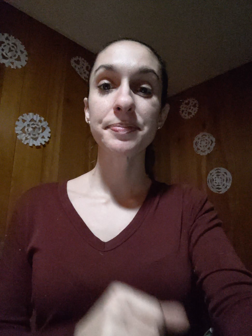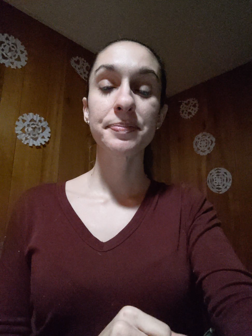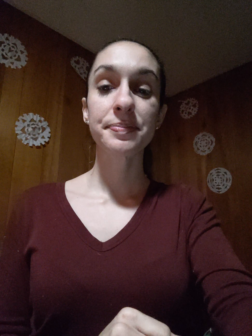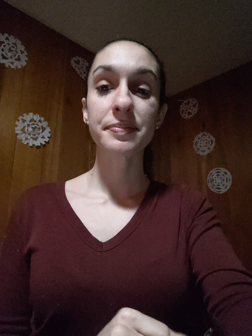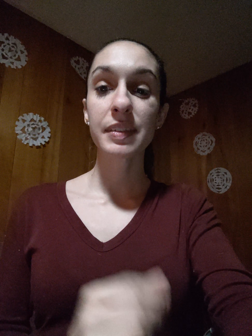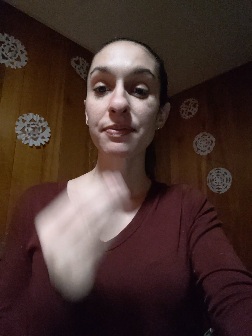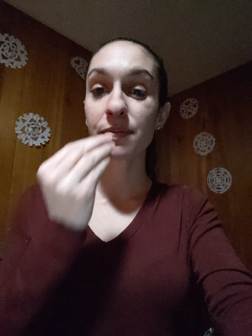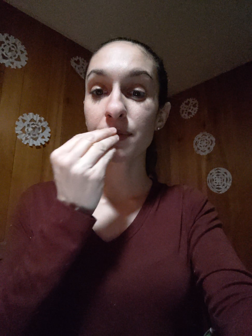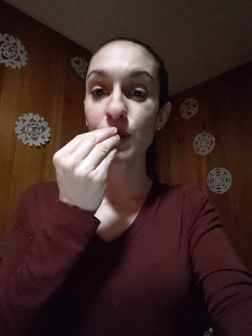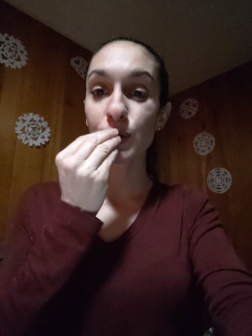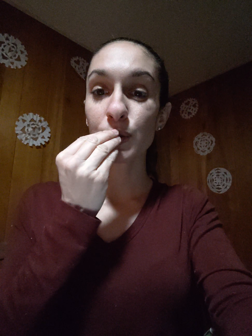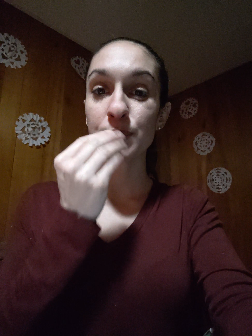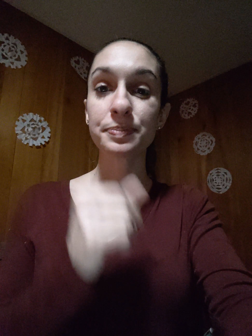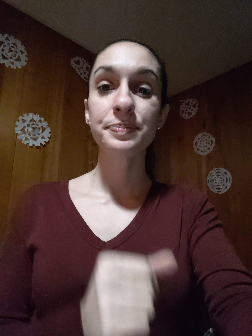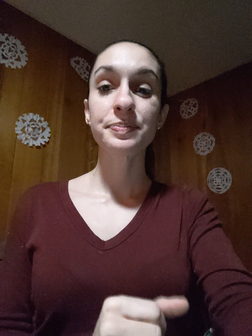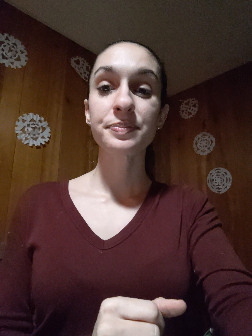food